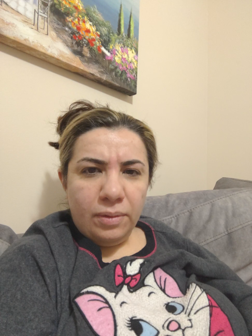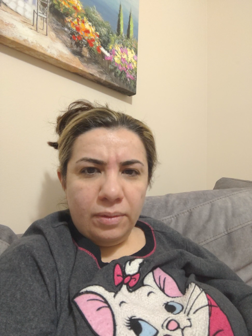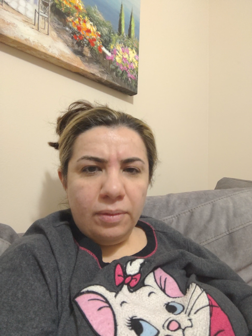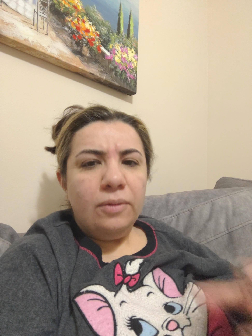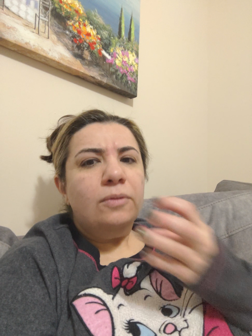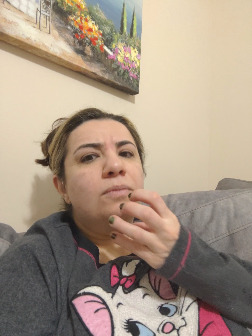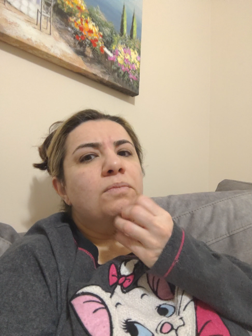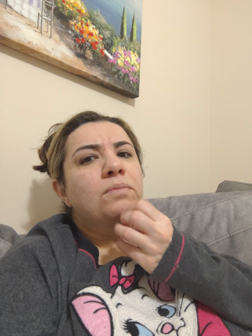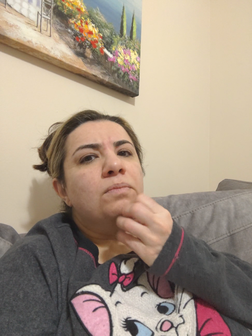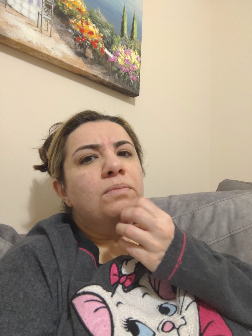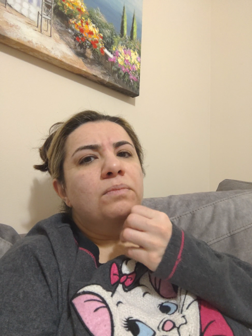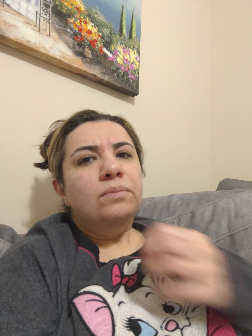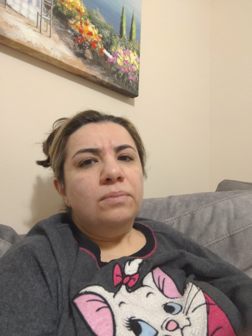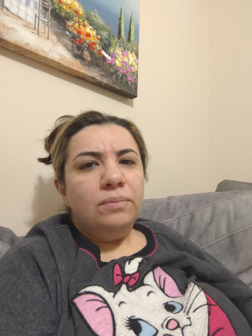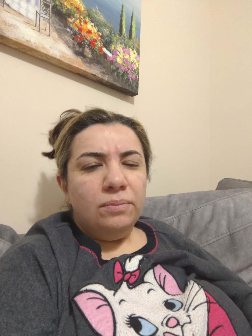underwear